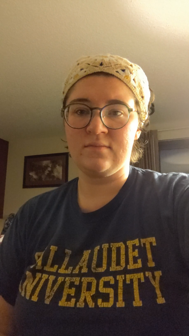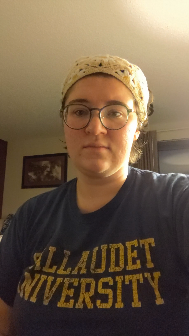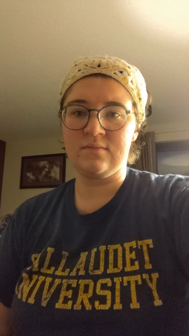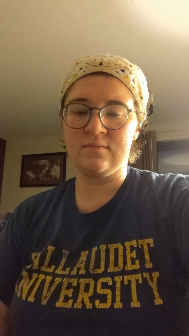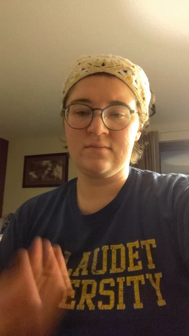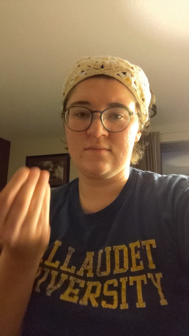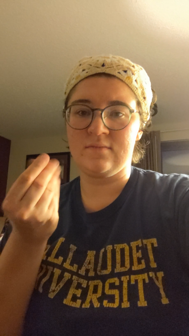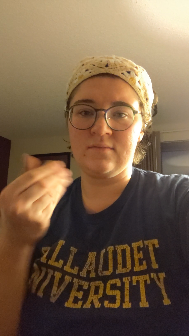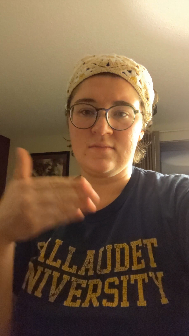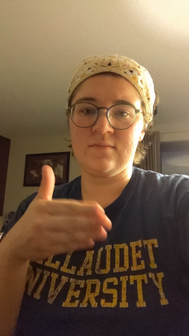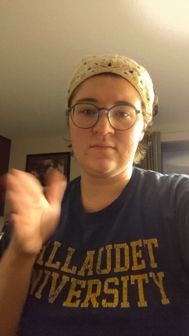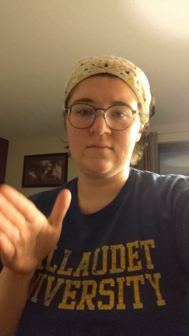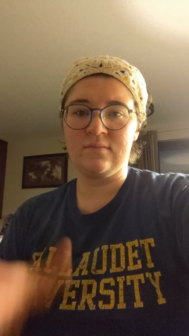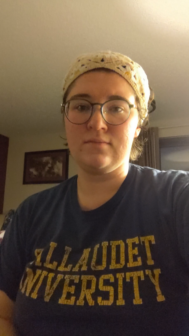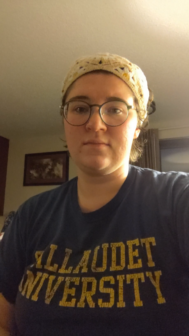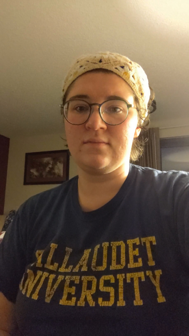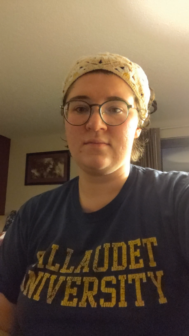sandbox